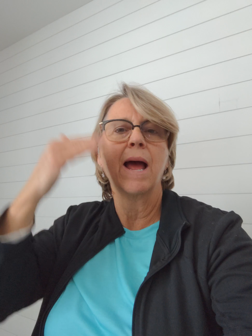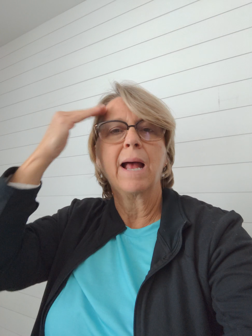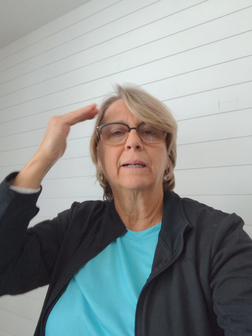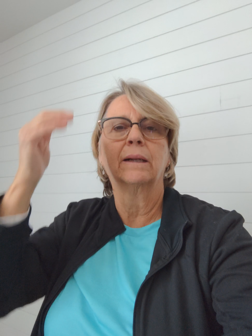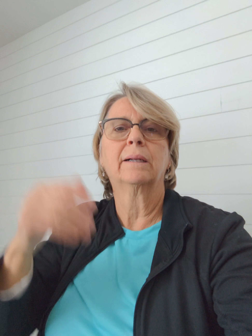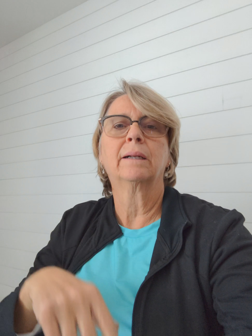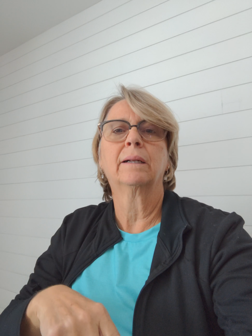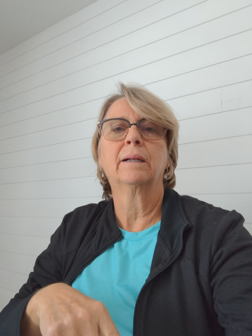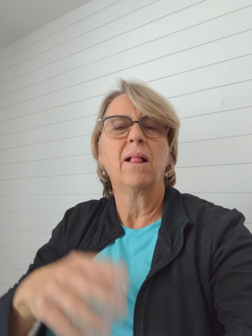head